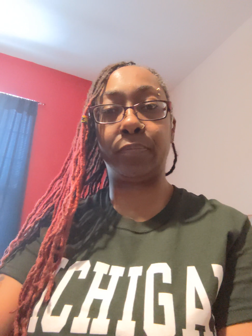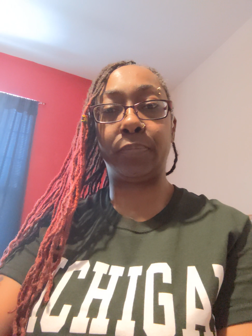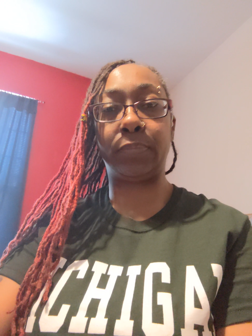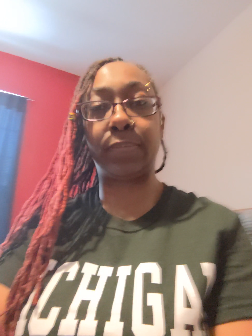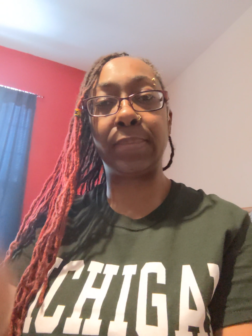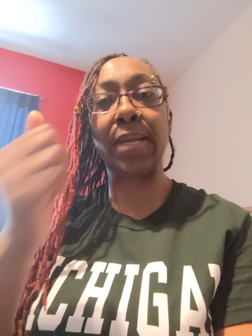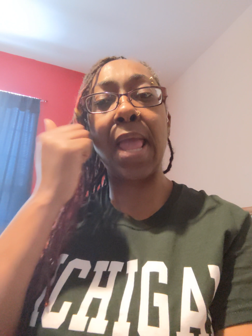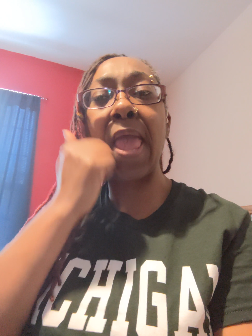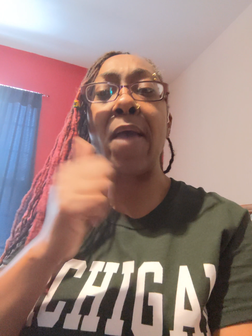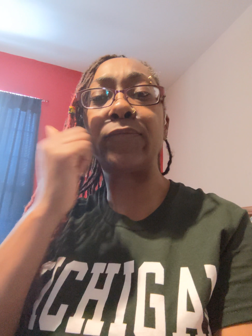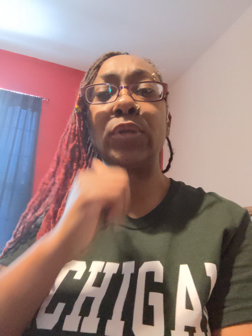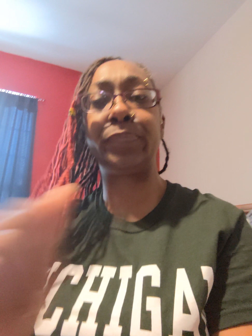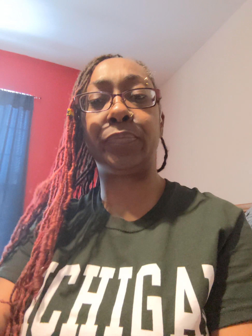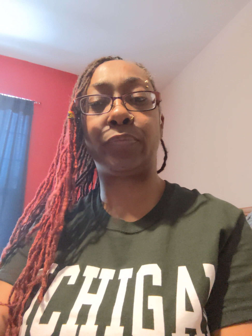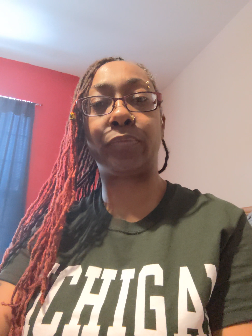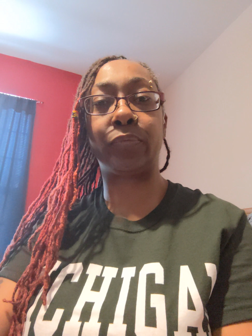every